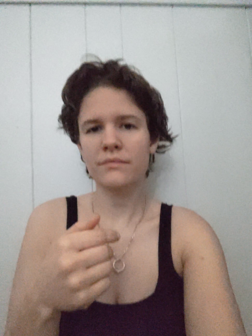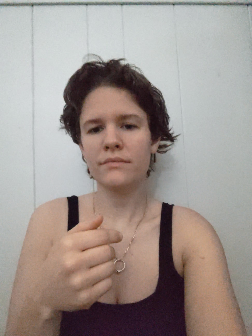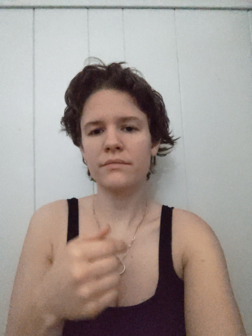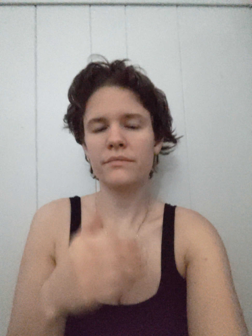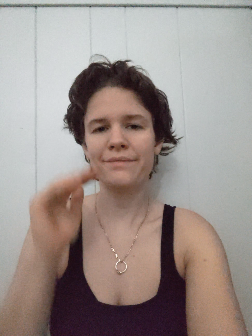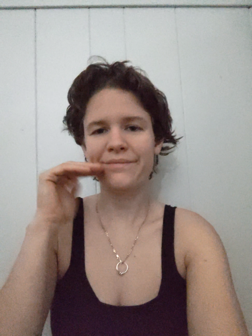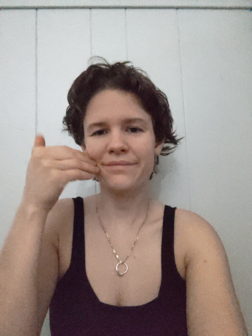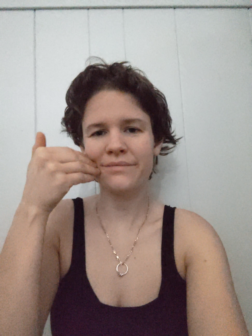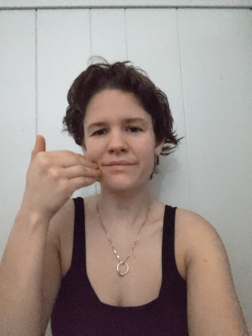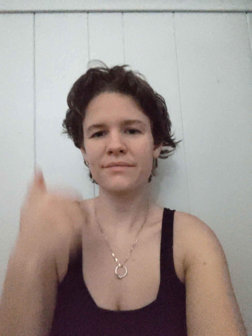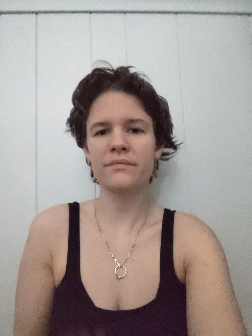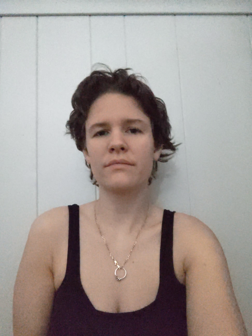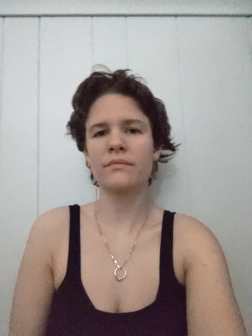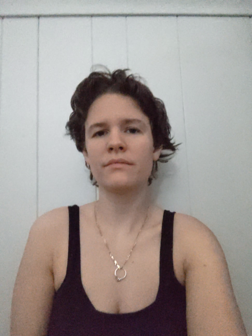smile